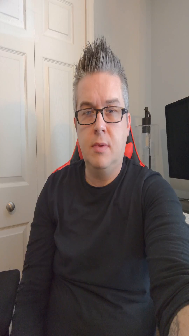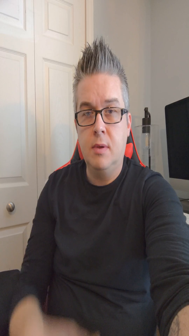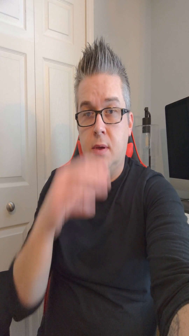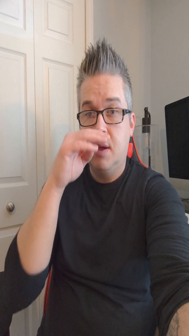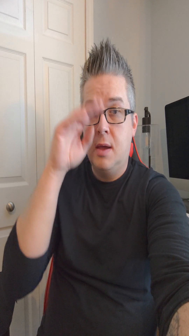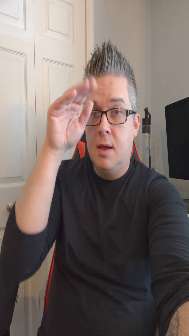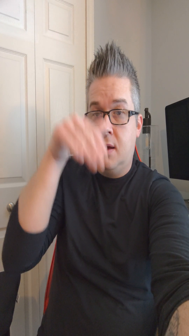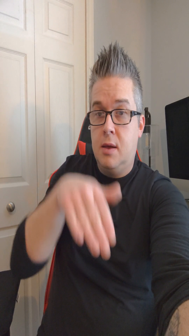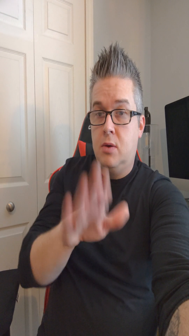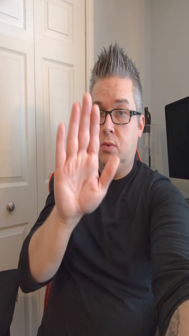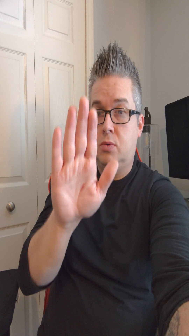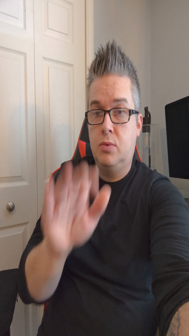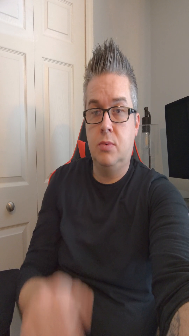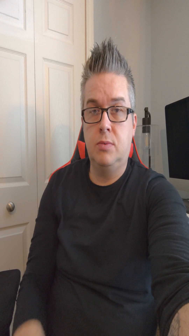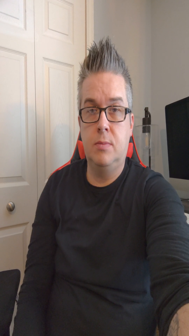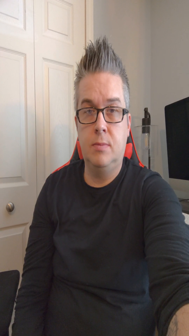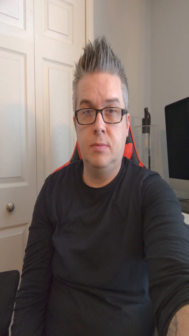elephant